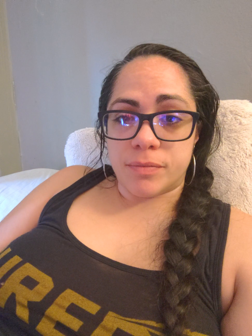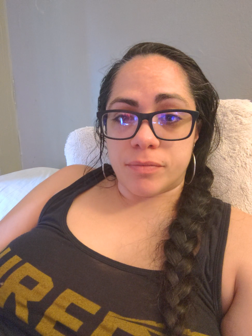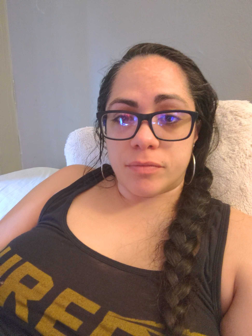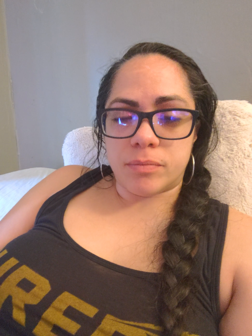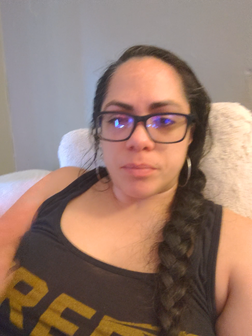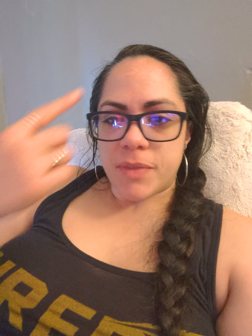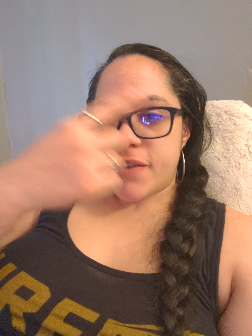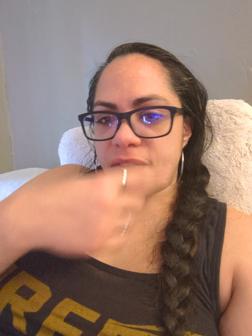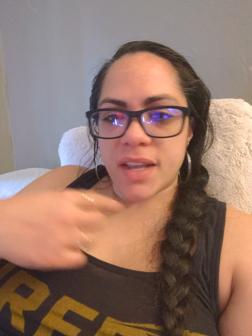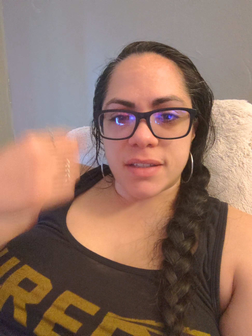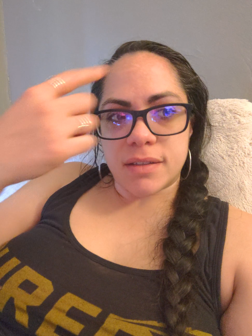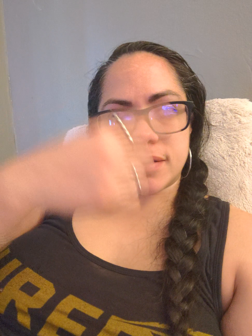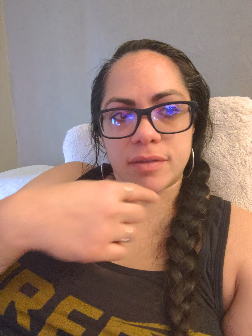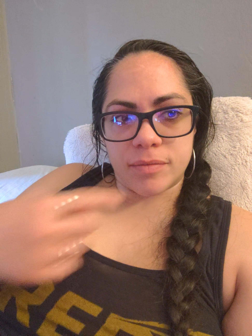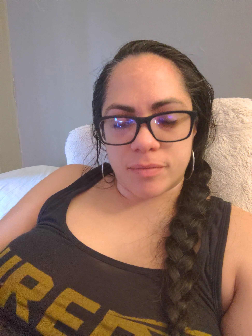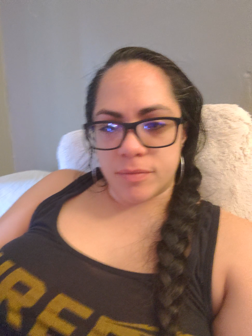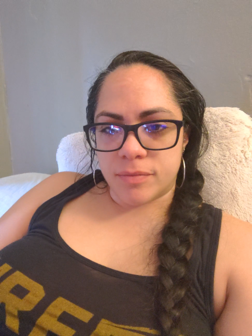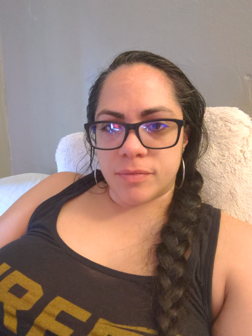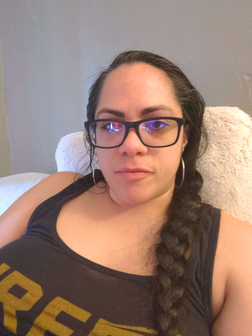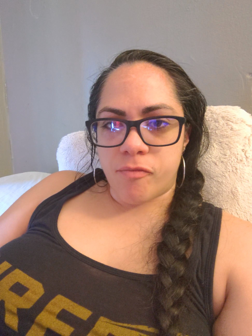face